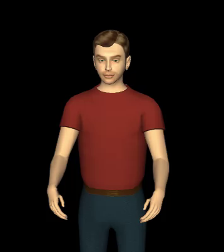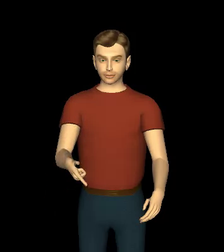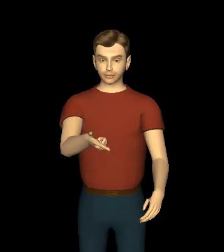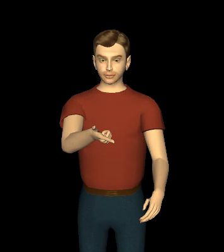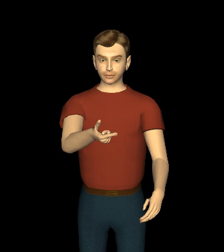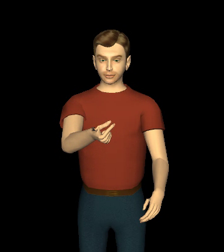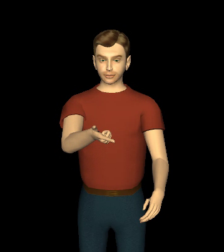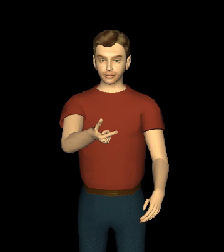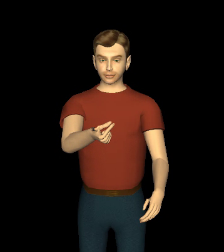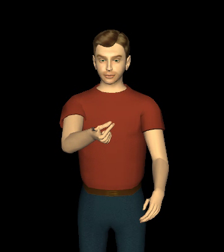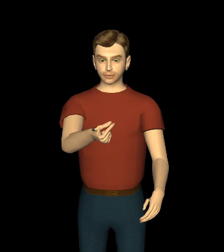زوج